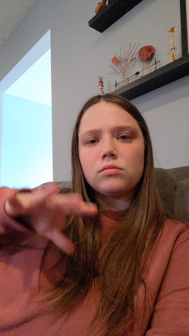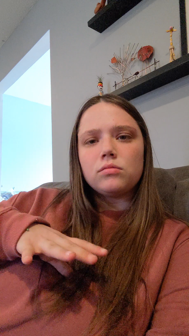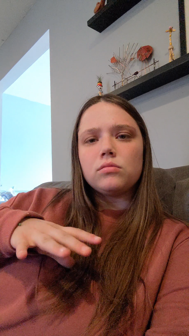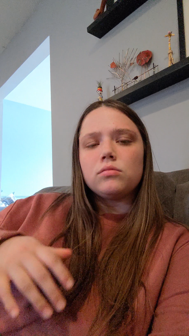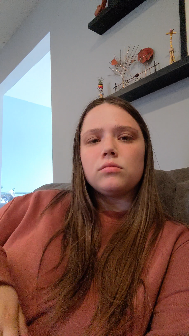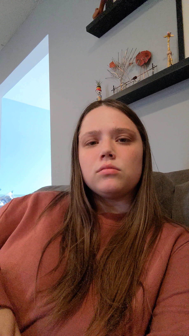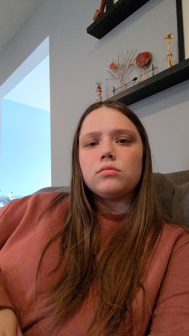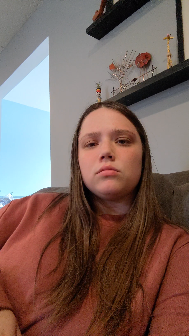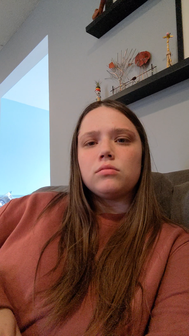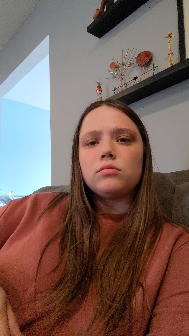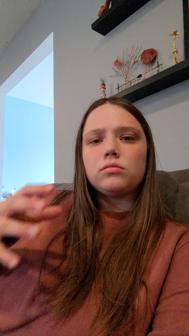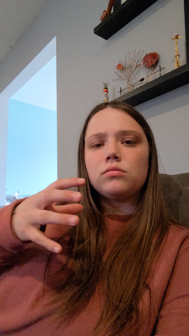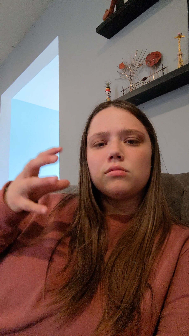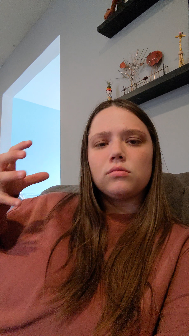a lot